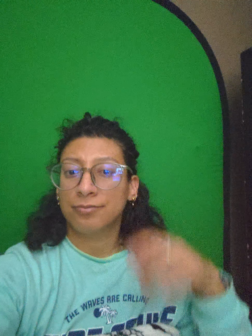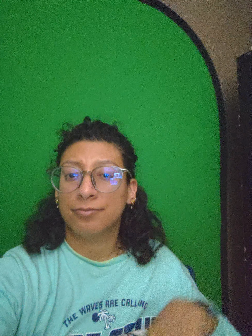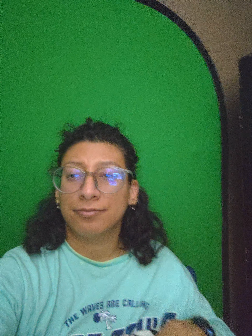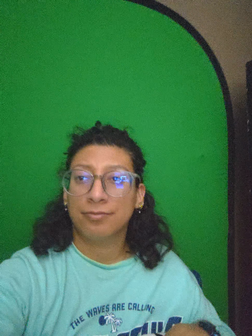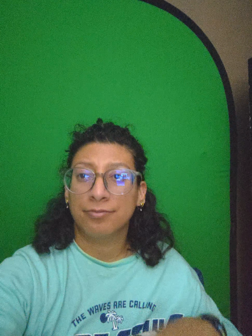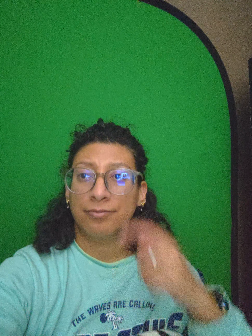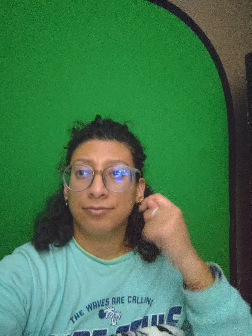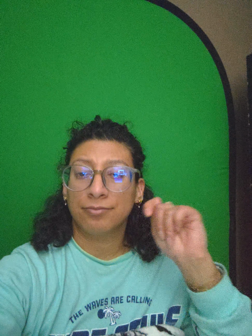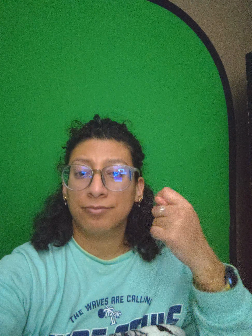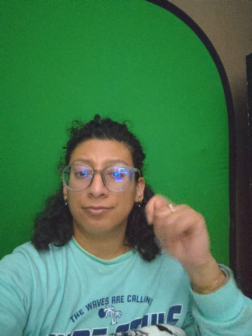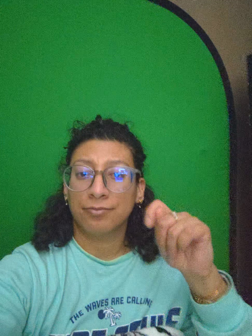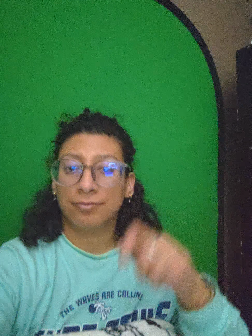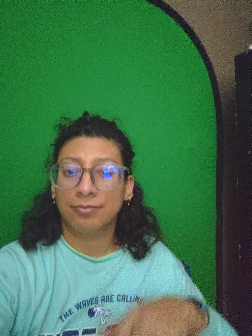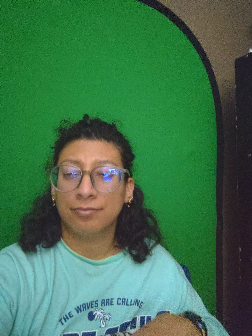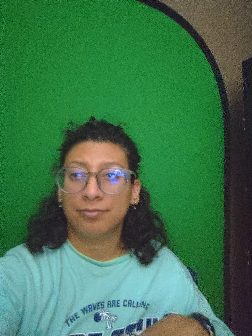toy